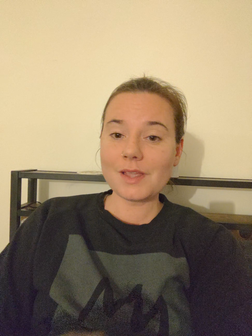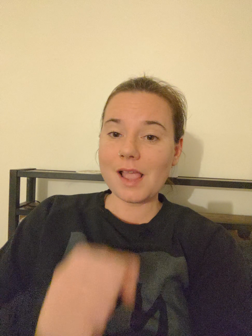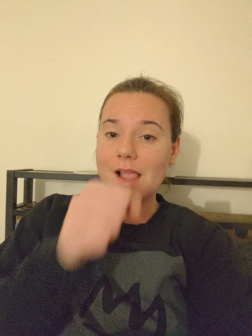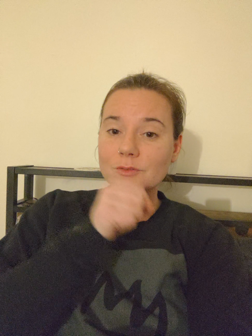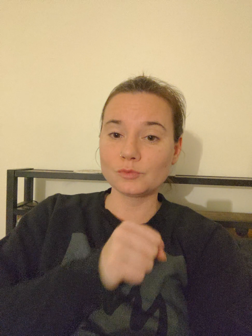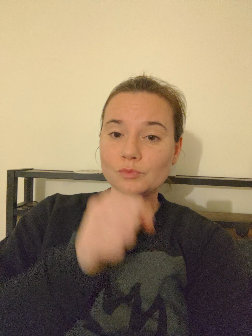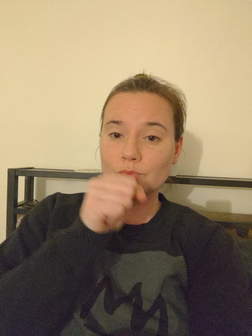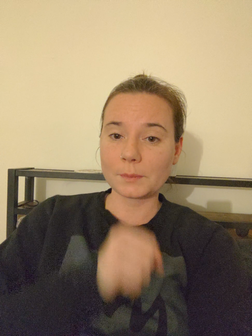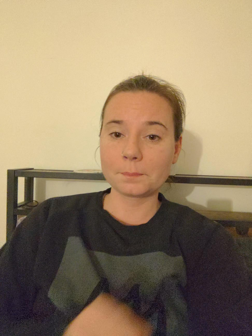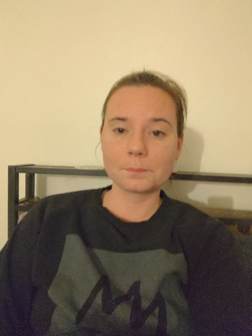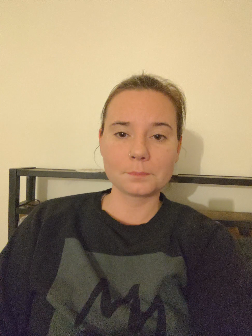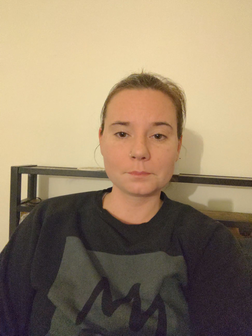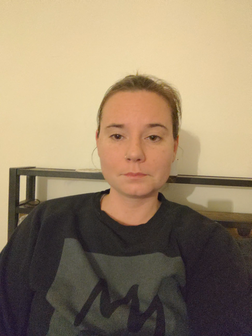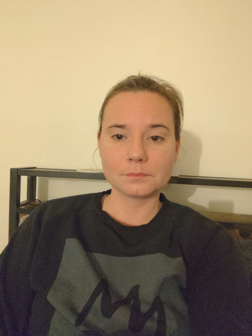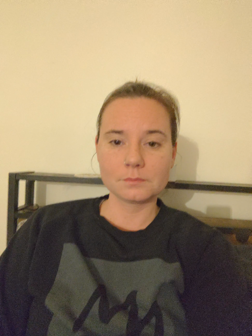ice cream